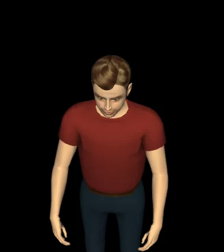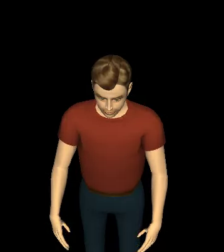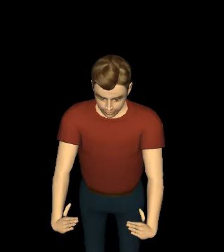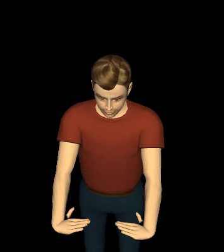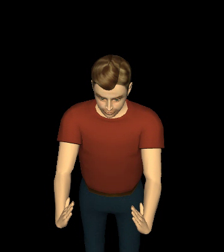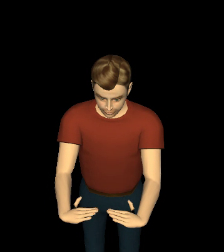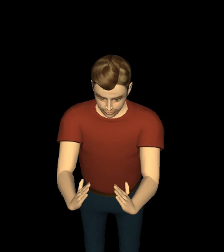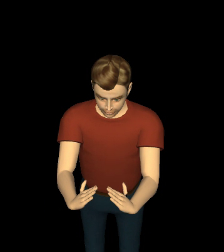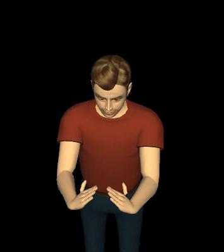جبل